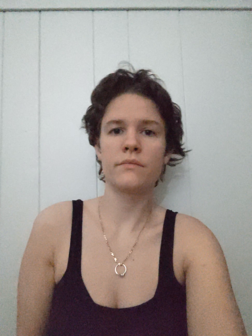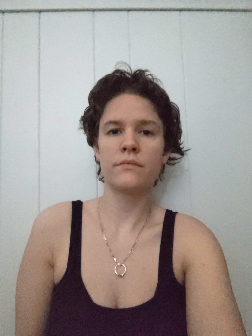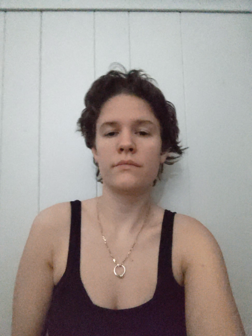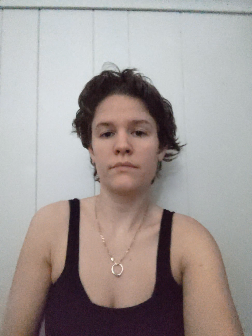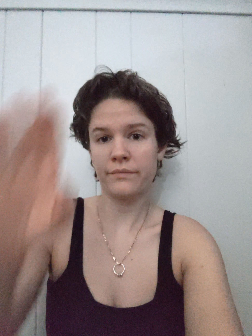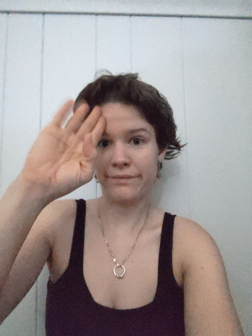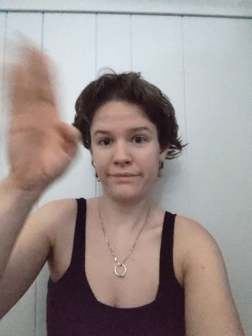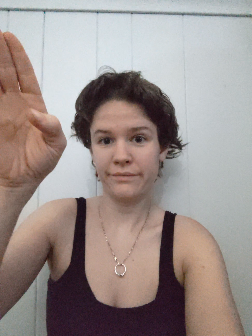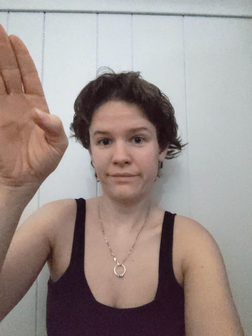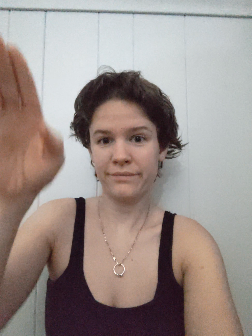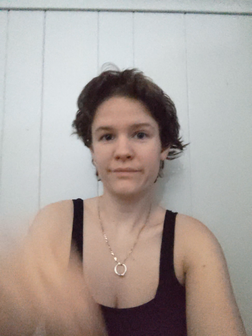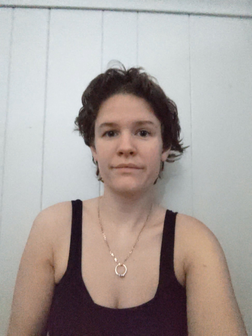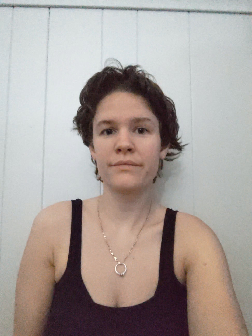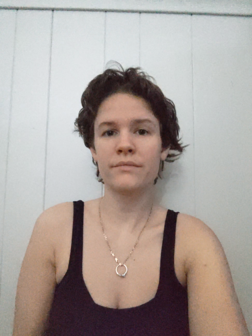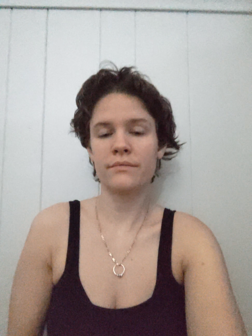hello